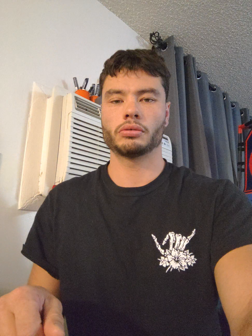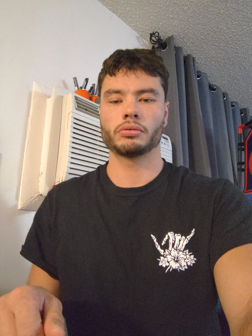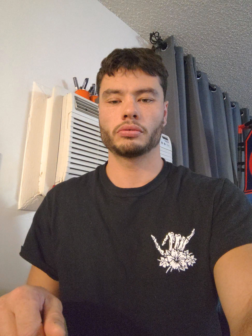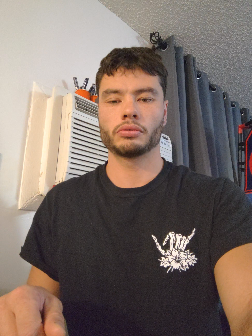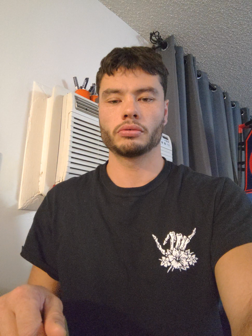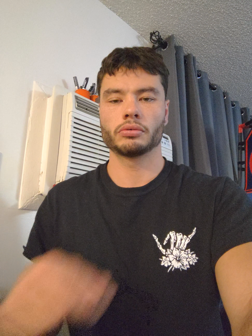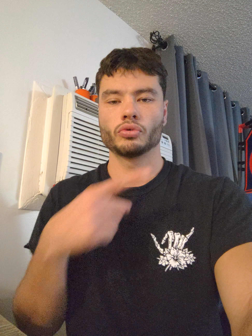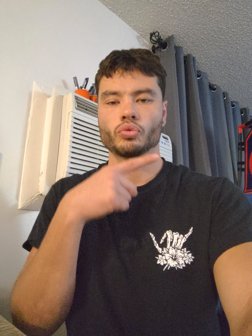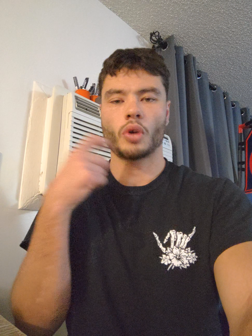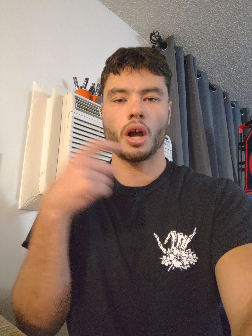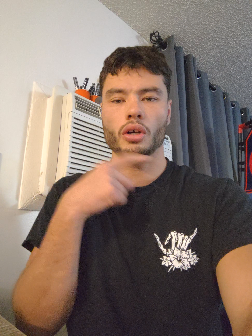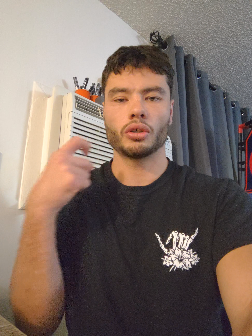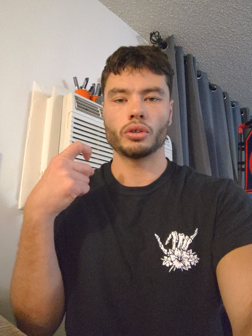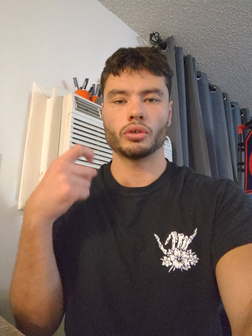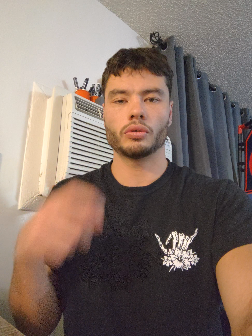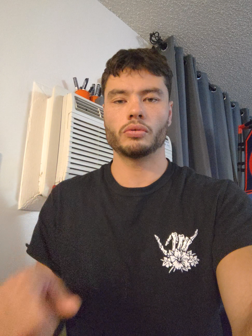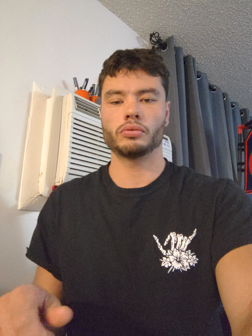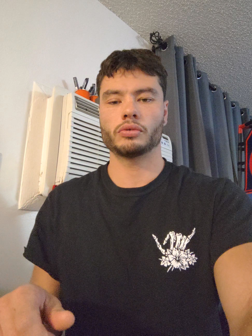dryer